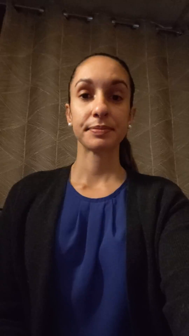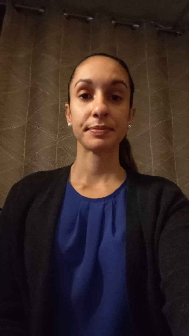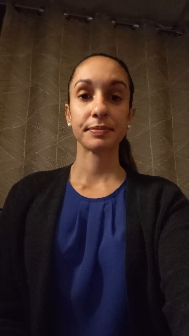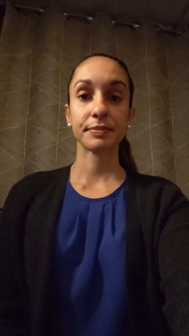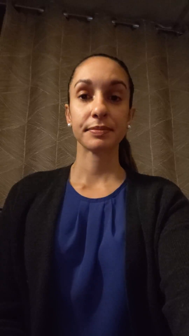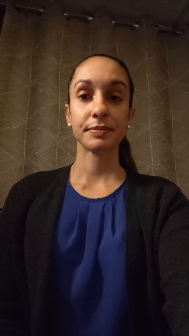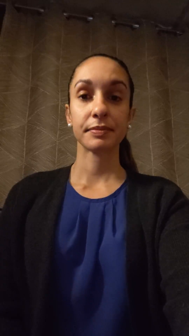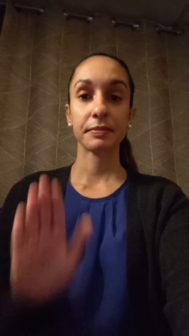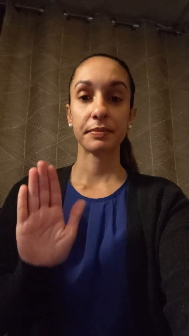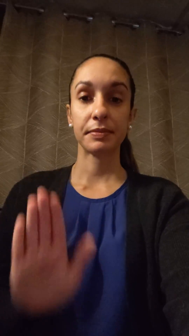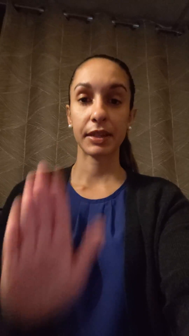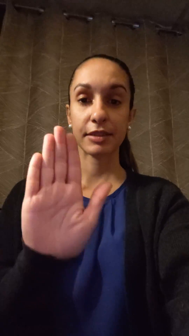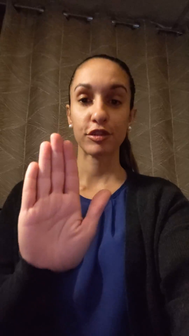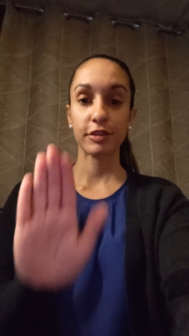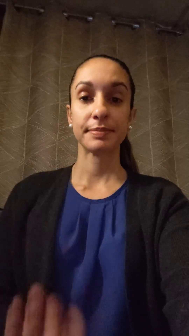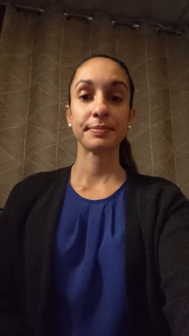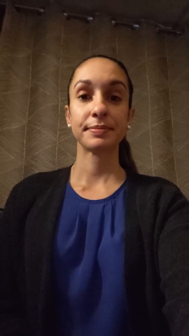push